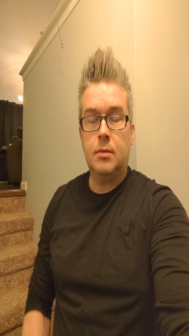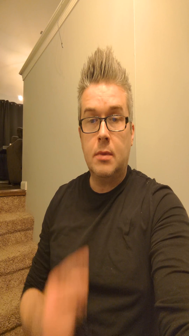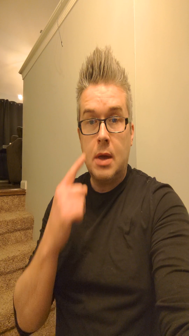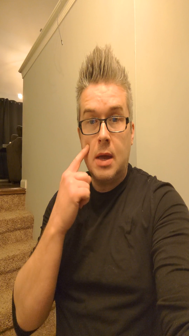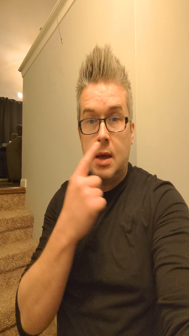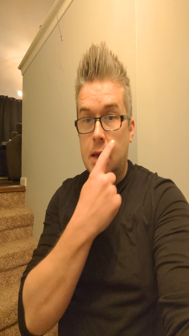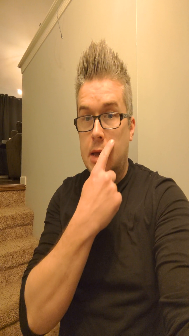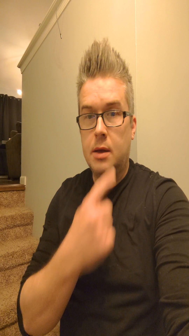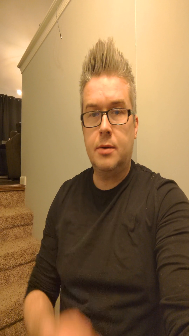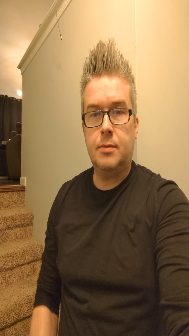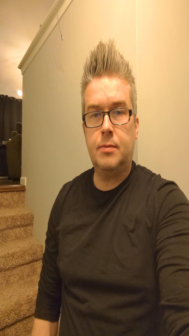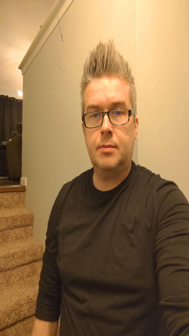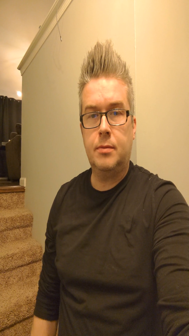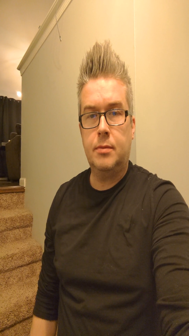eye